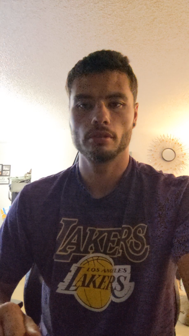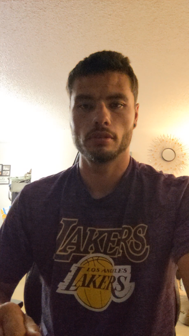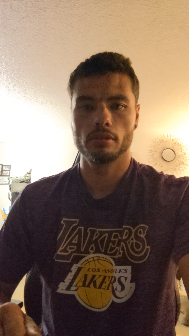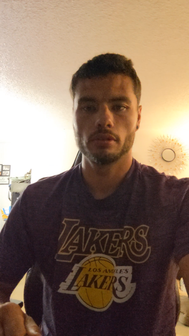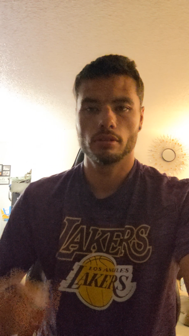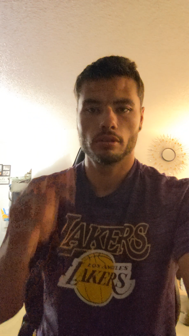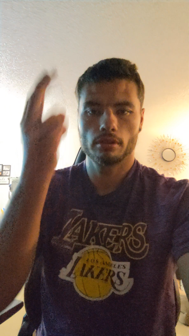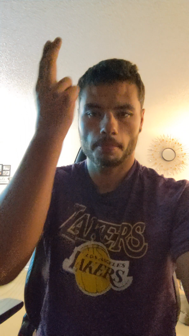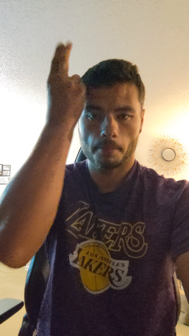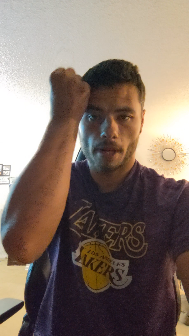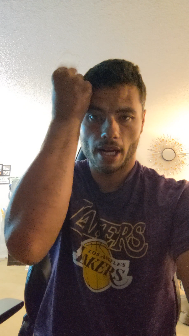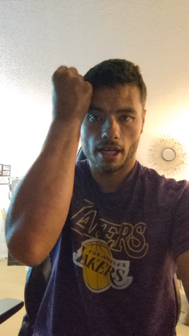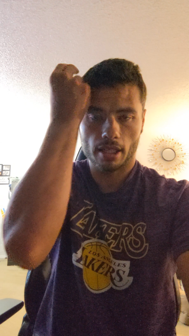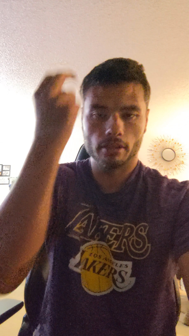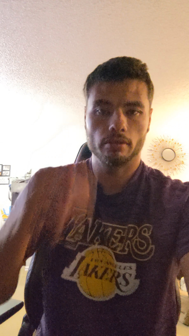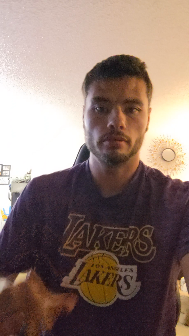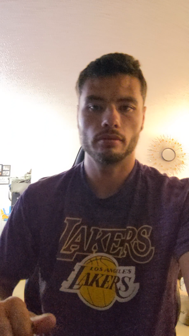bunny